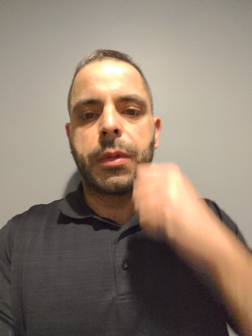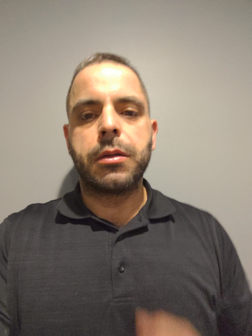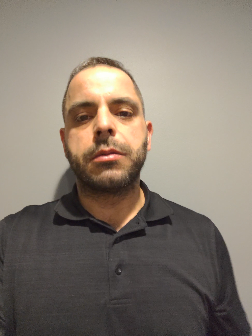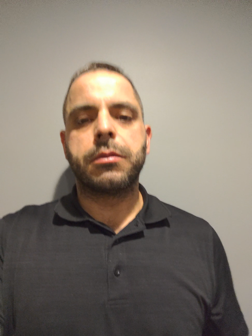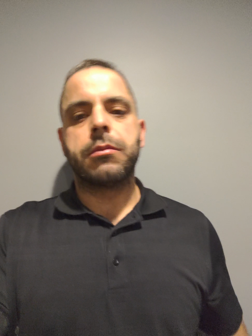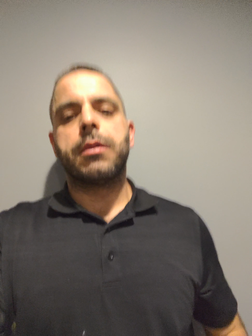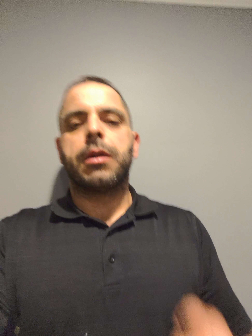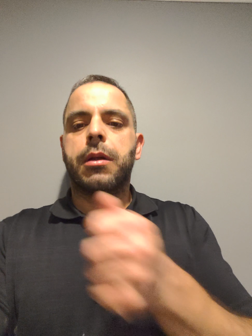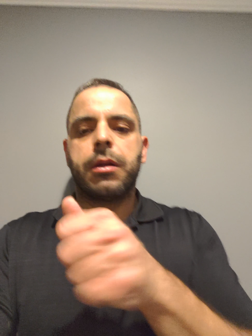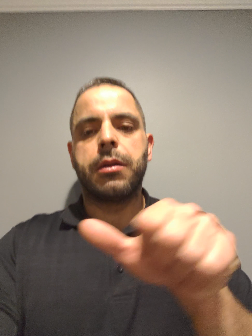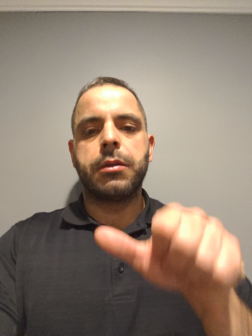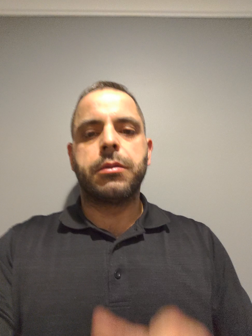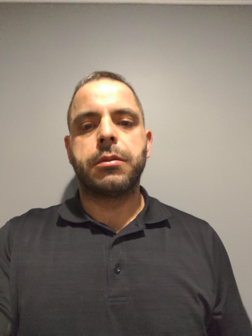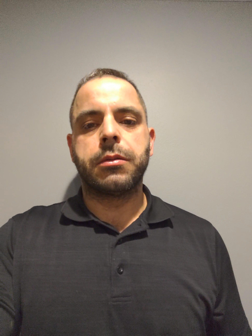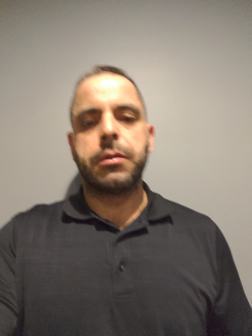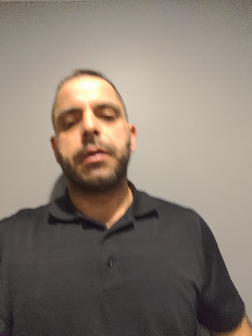any